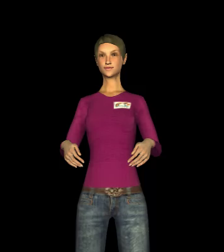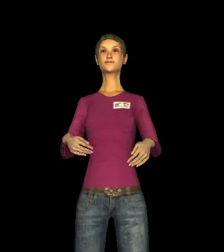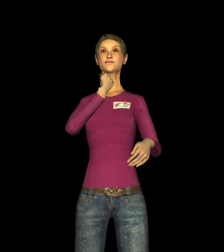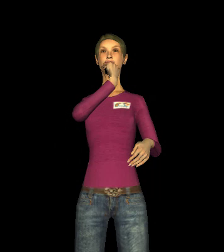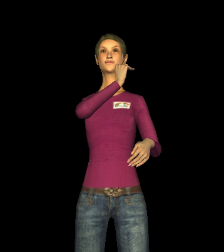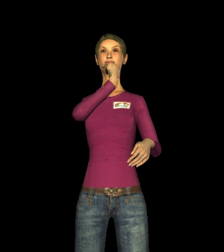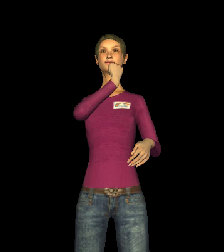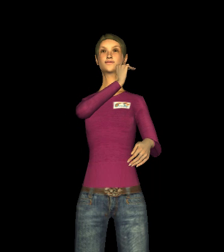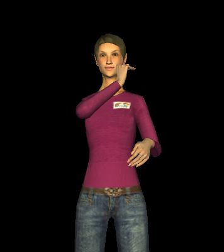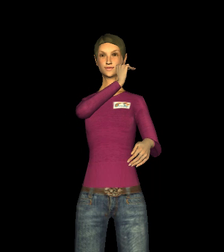شتاء